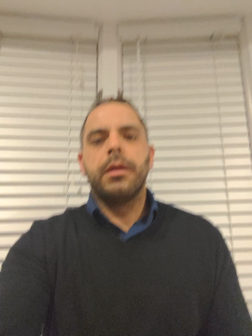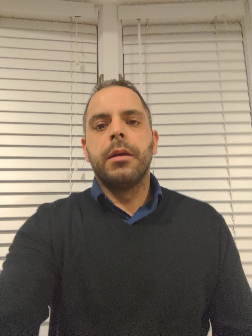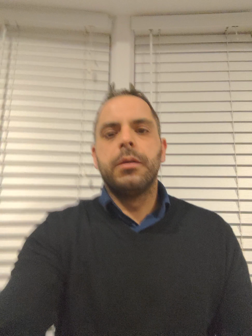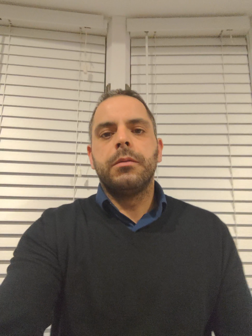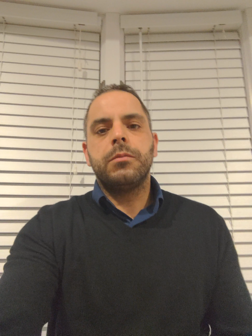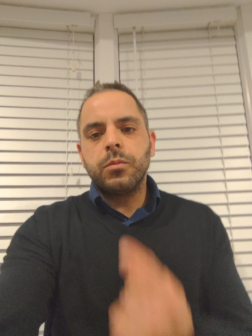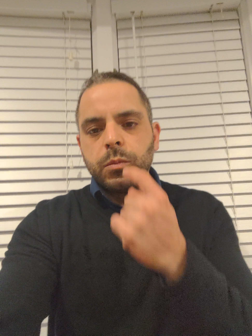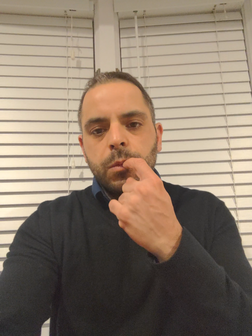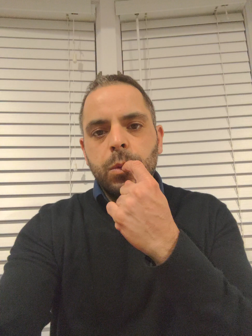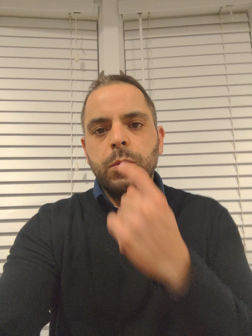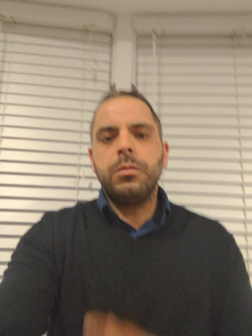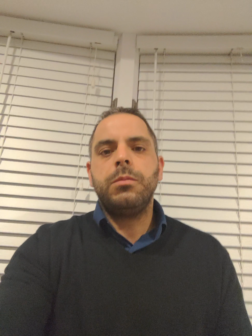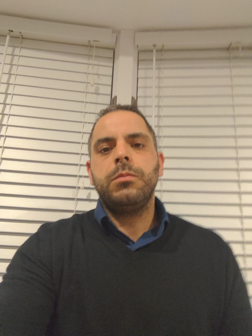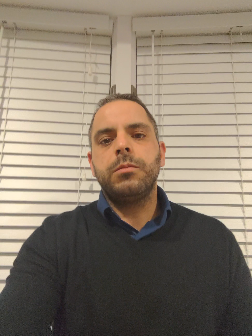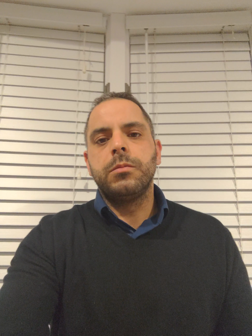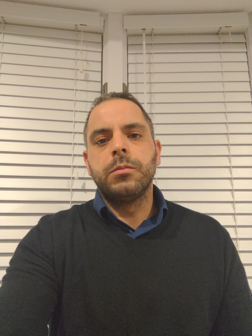tooth